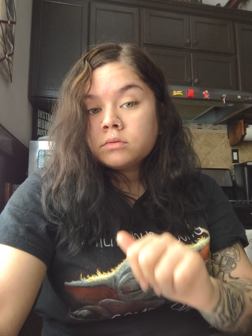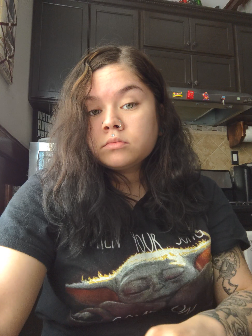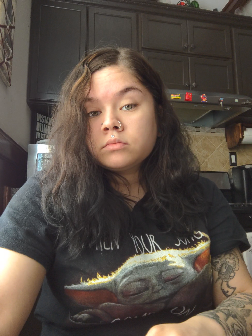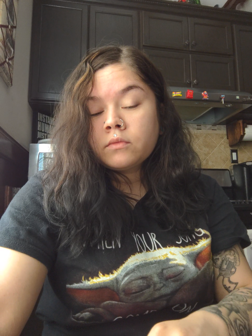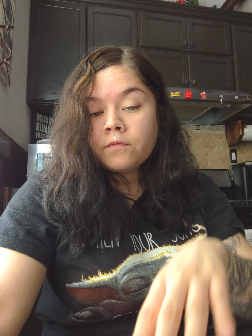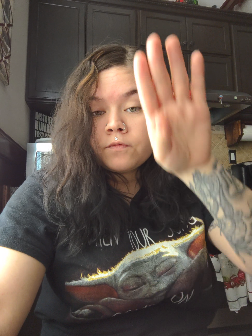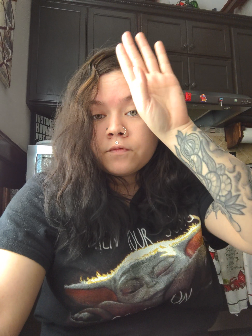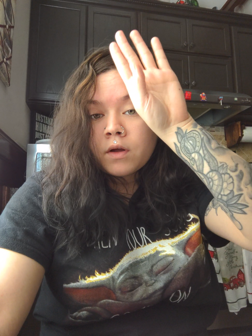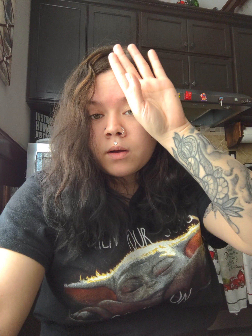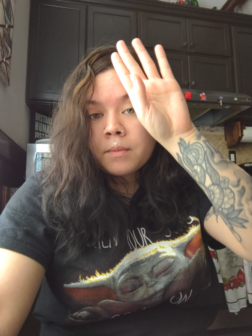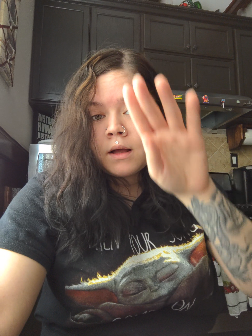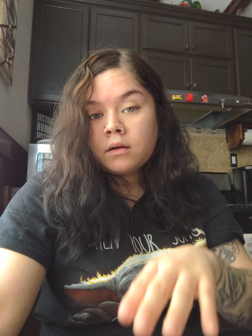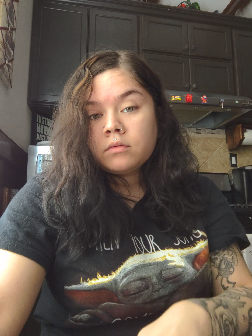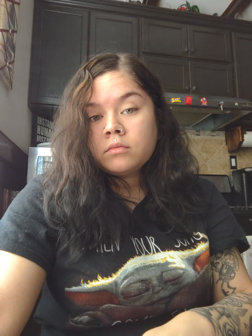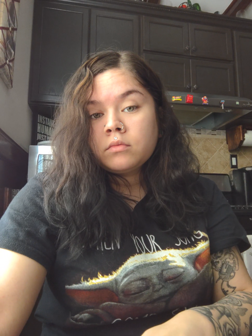fireman